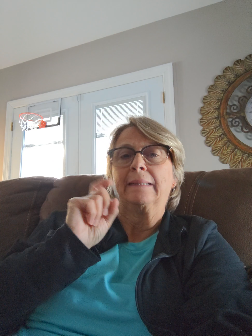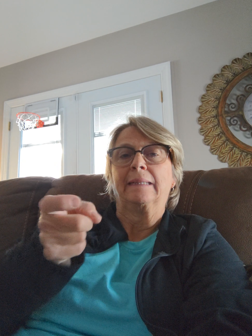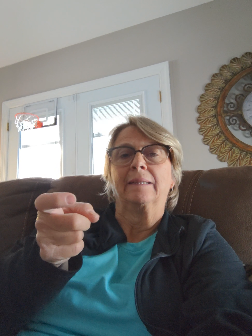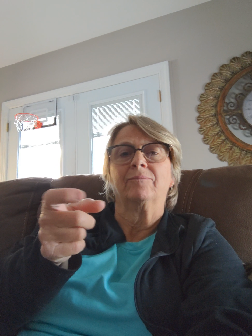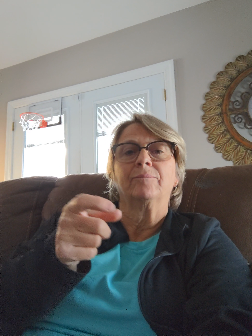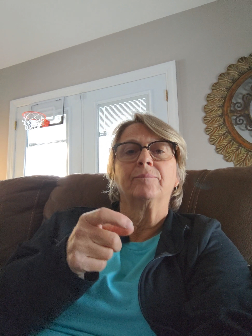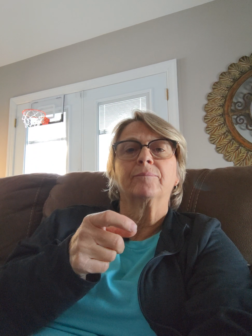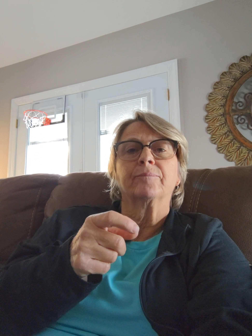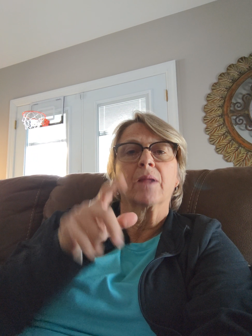gift